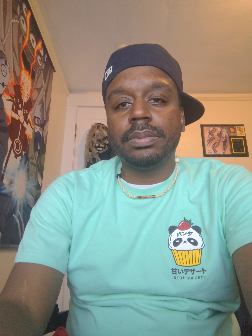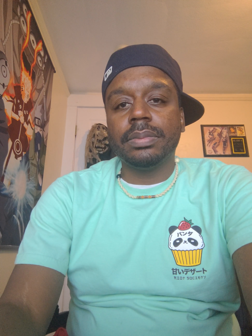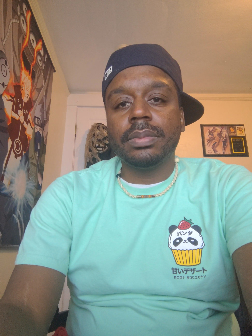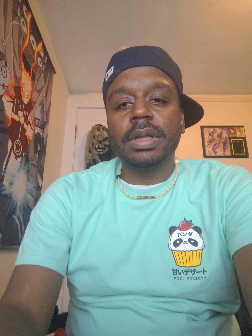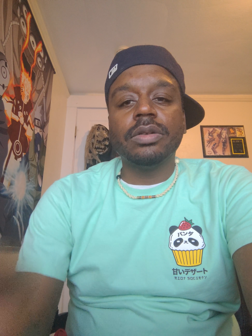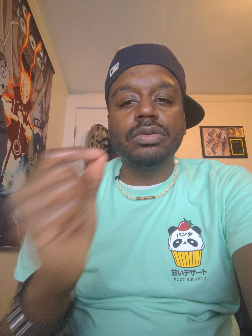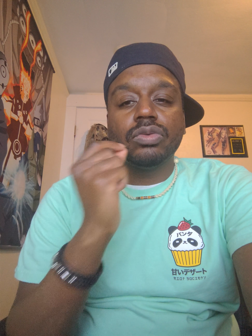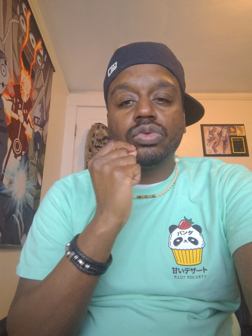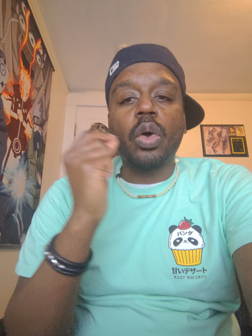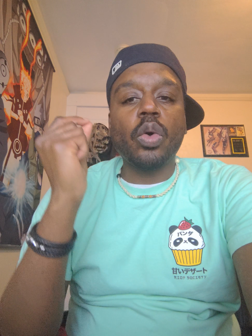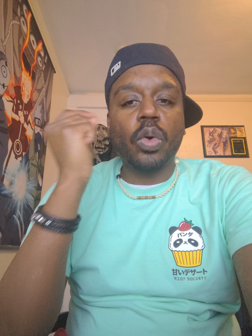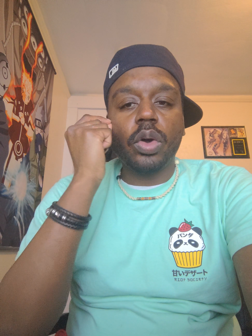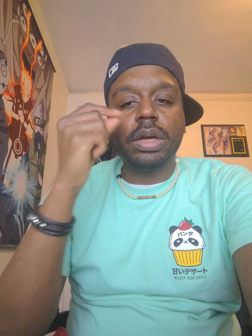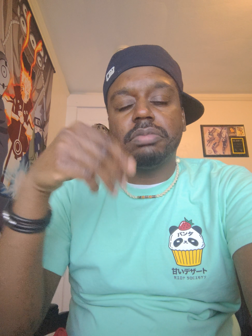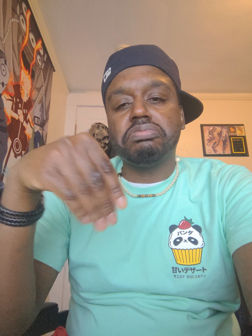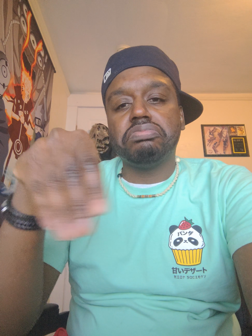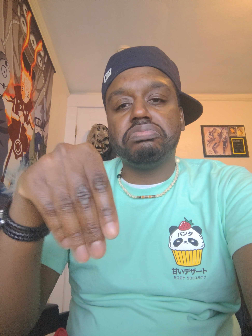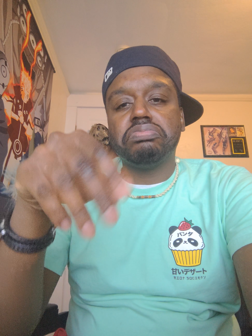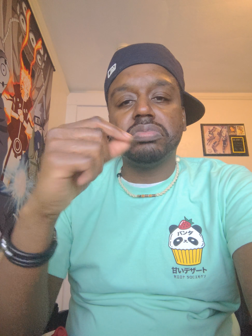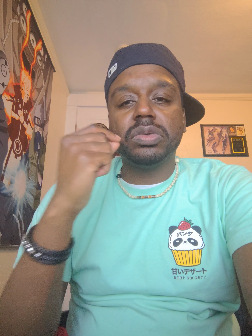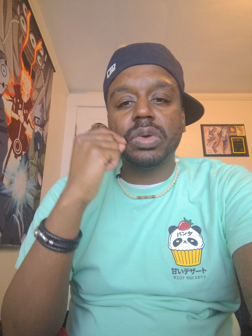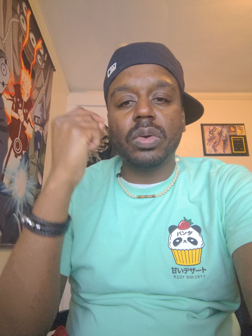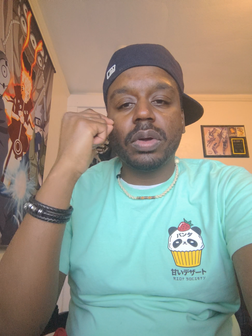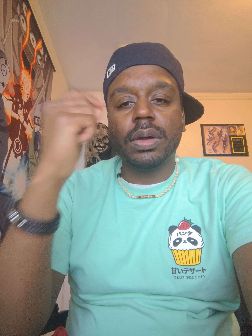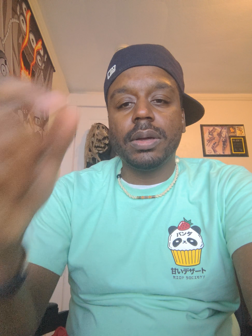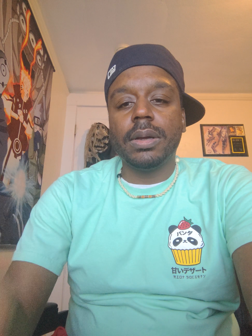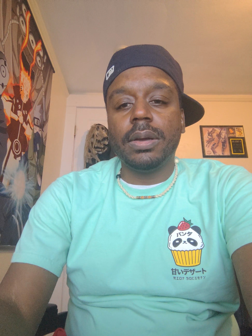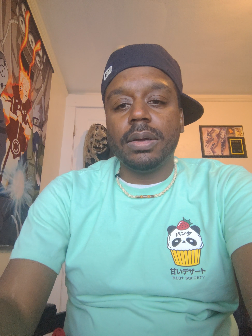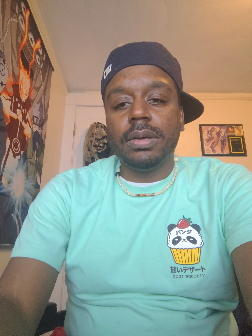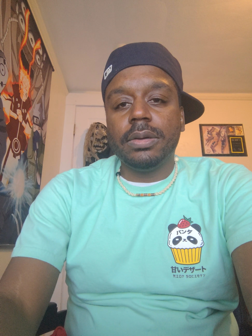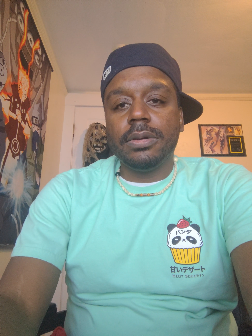store